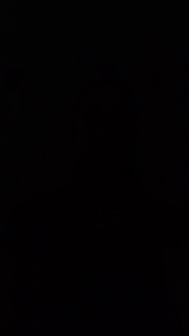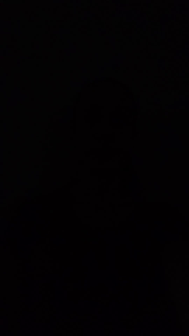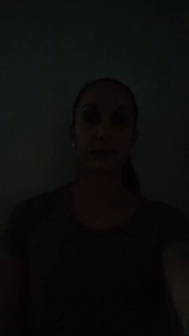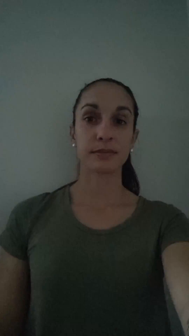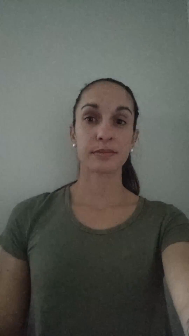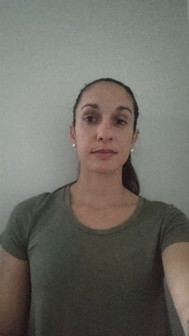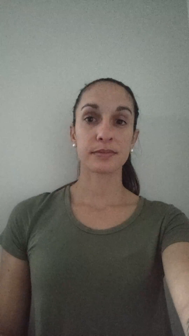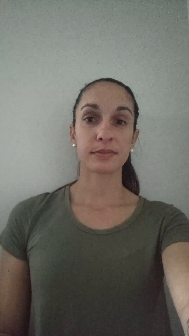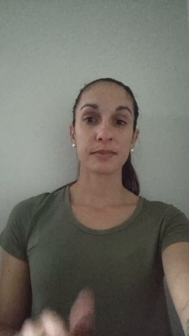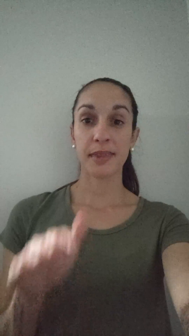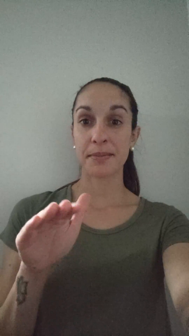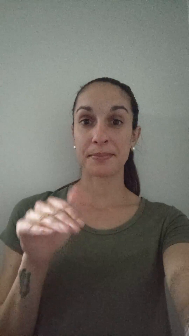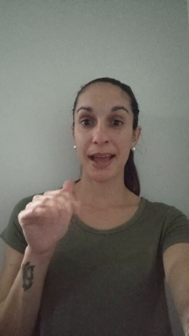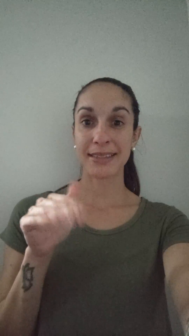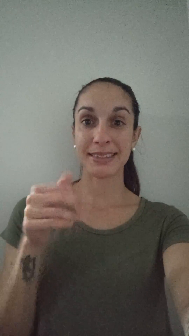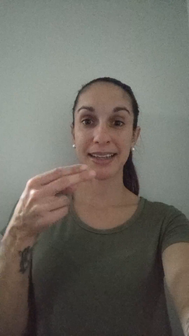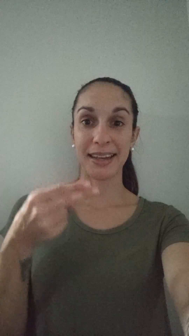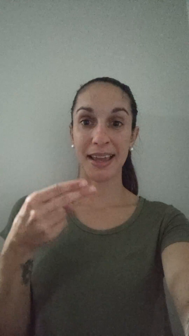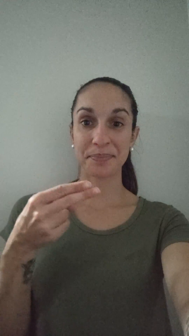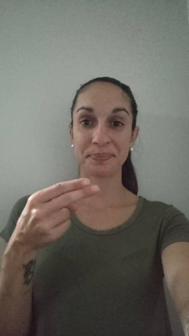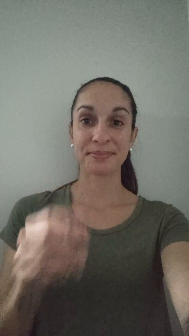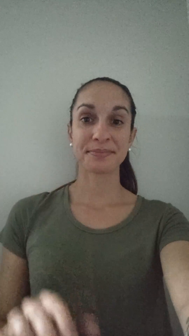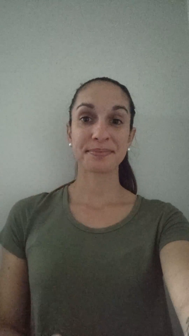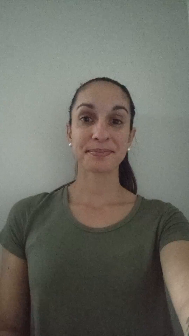pet's name